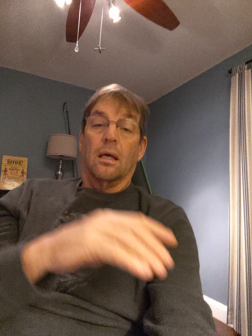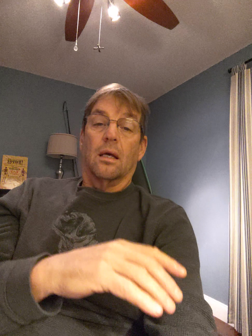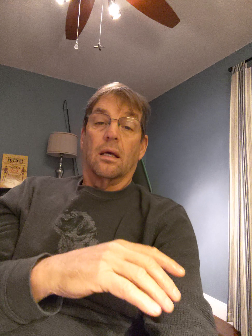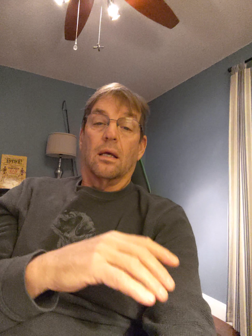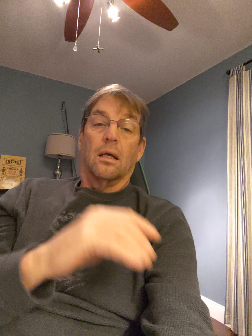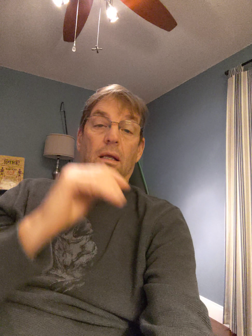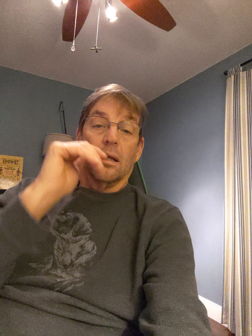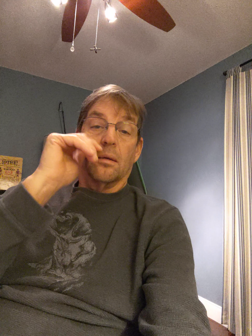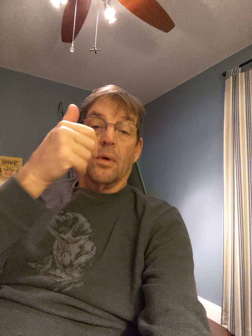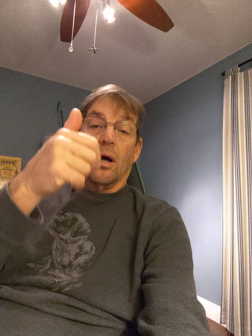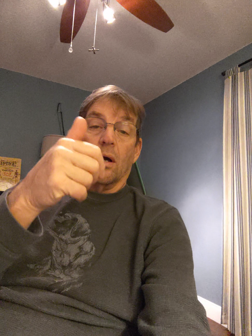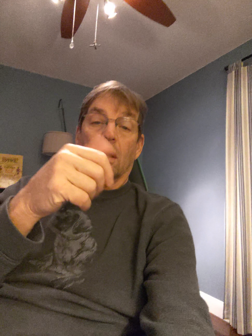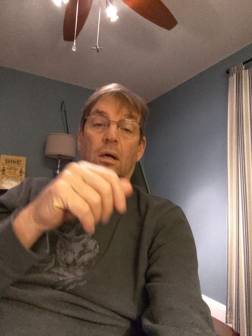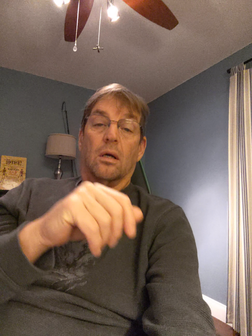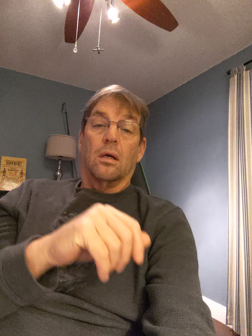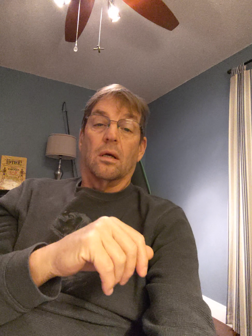tomorrow